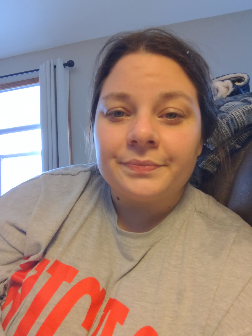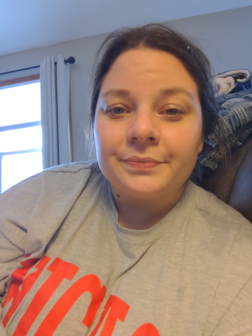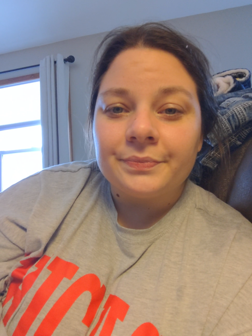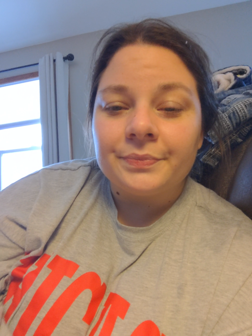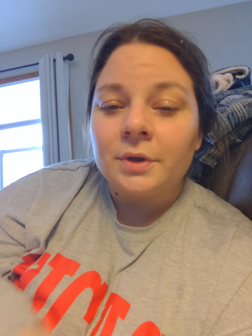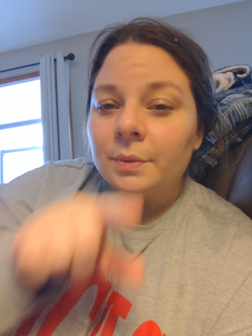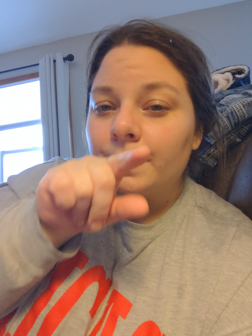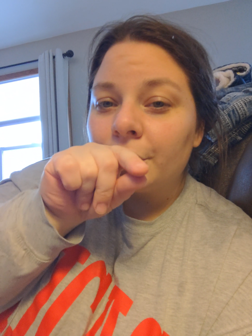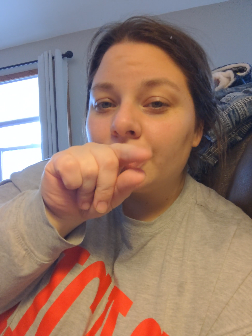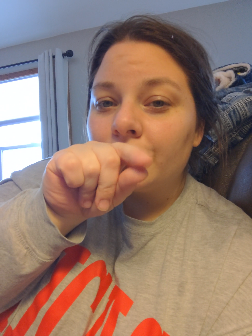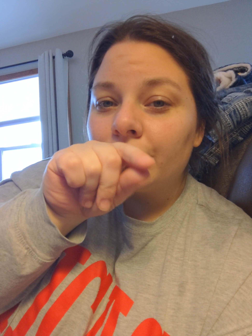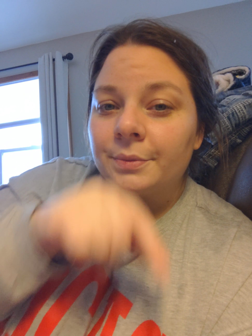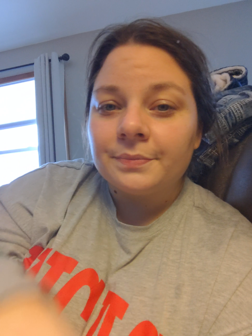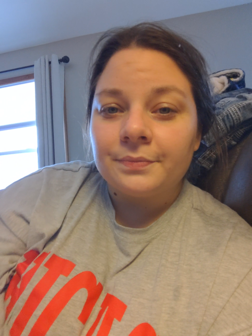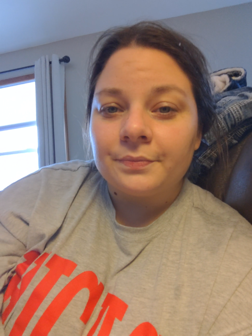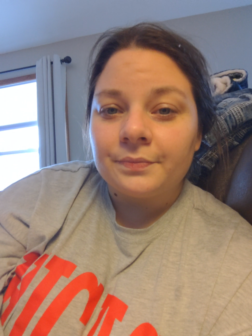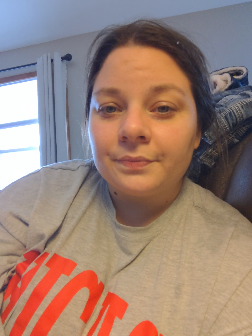bird